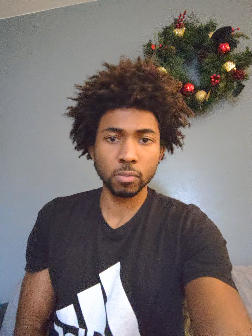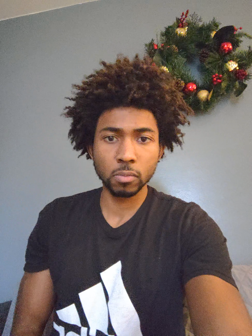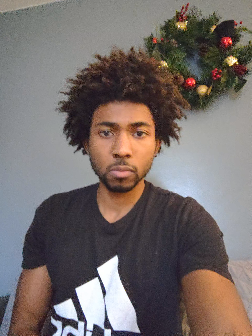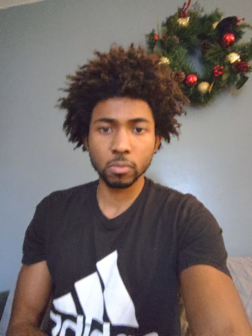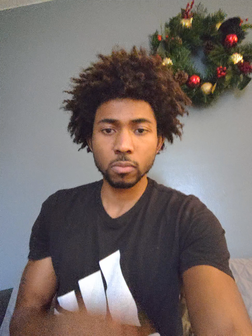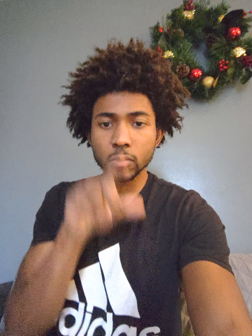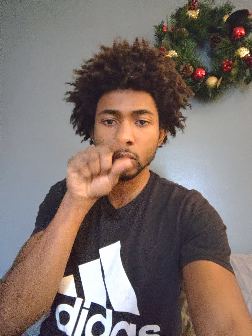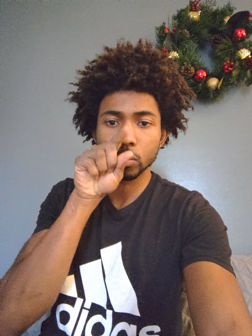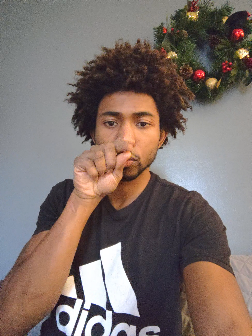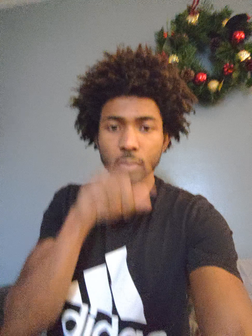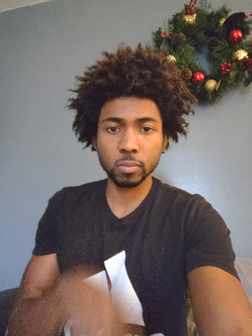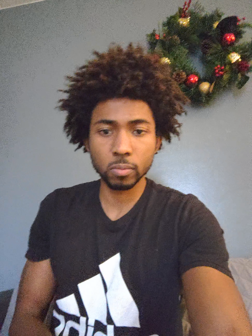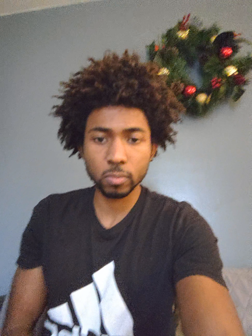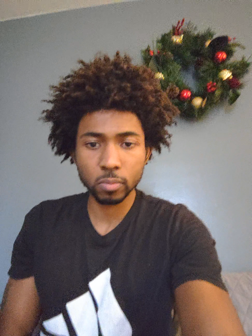bird